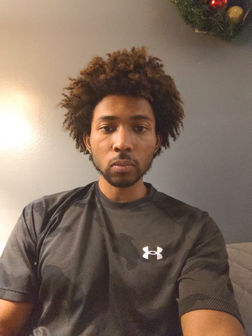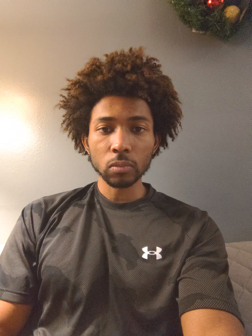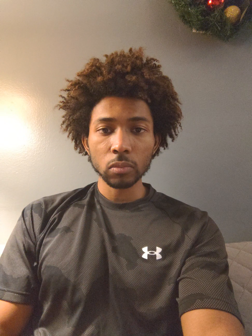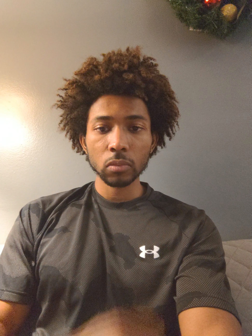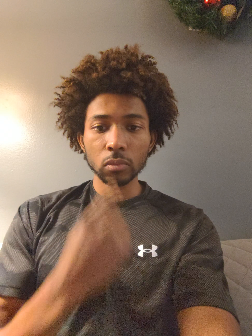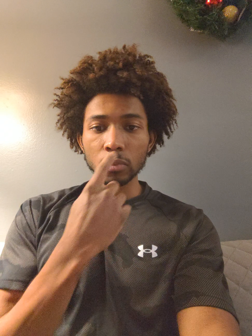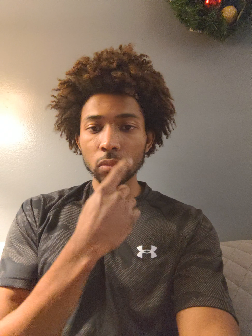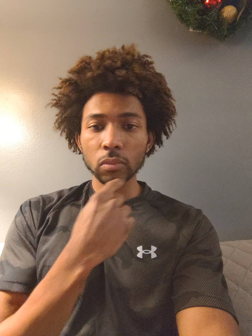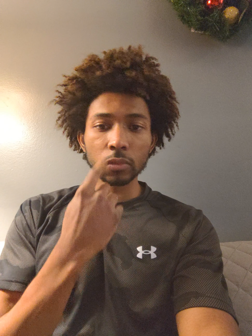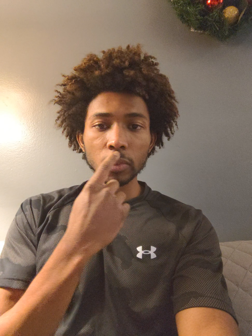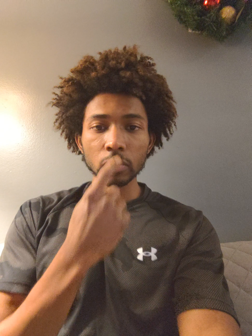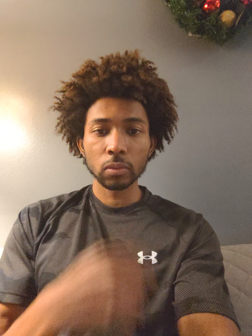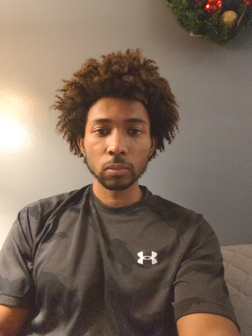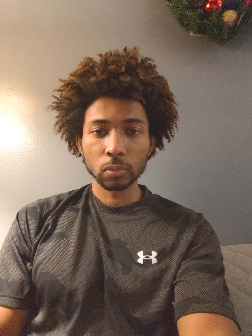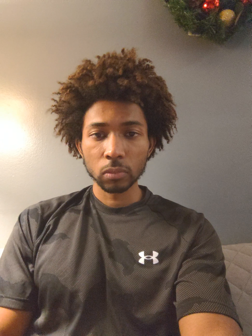lips